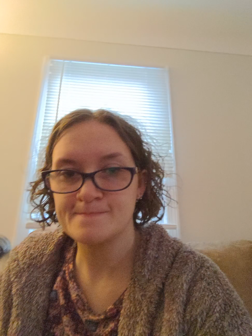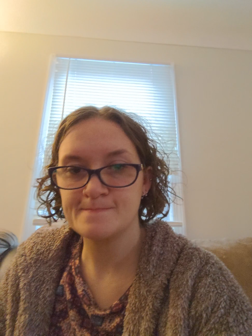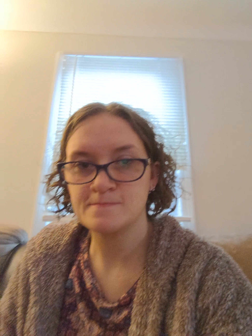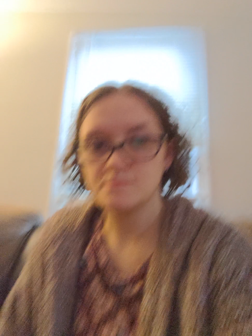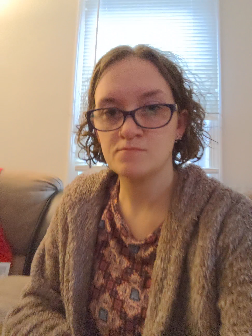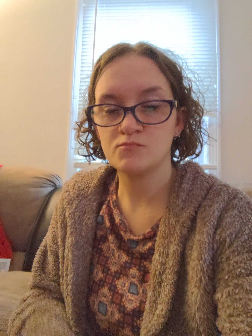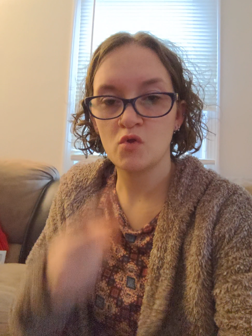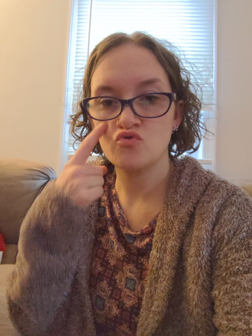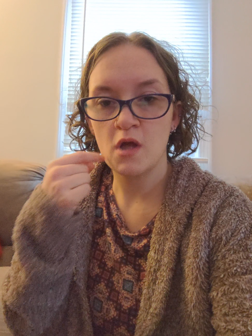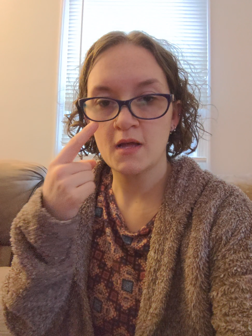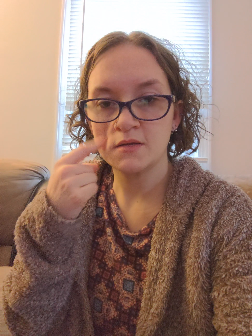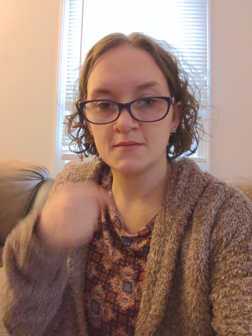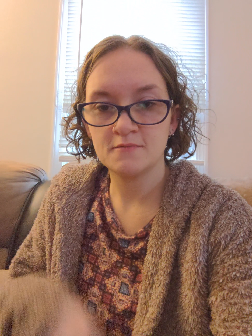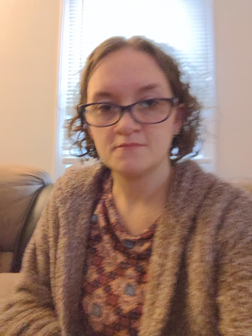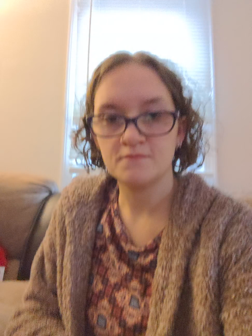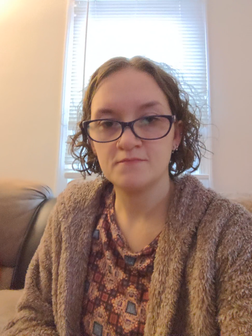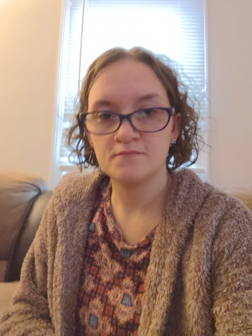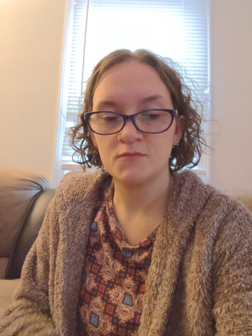cry